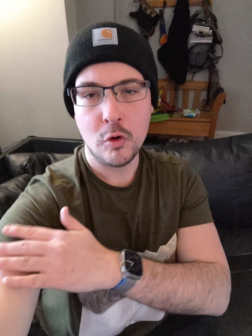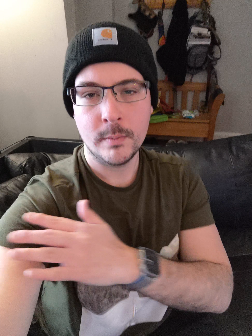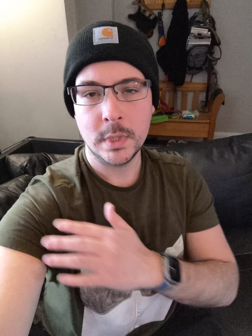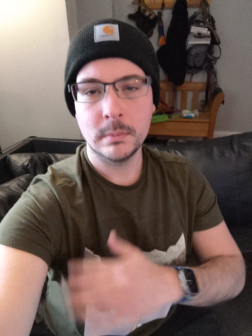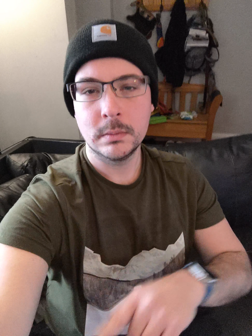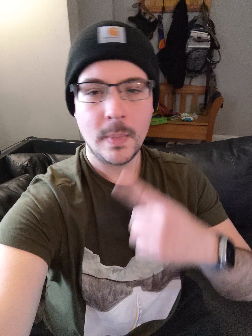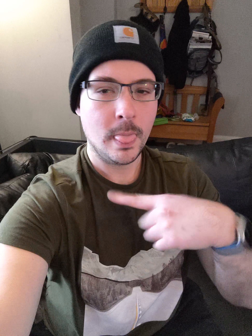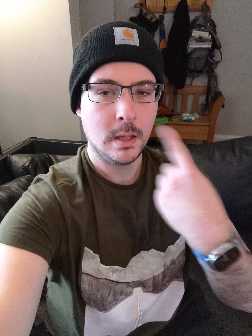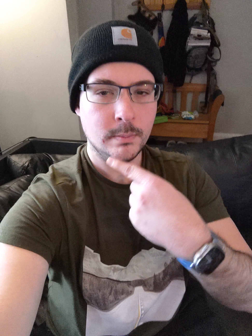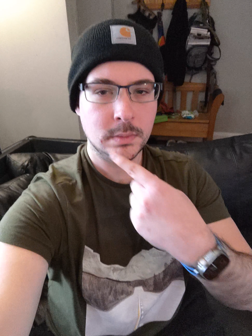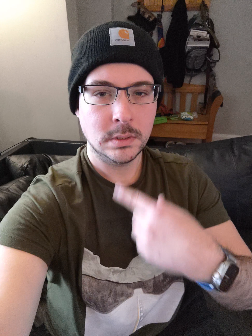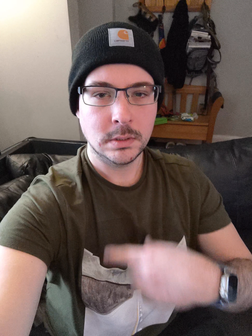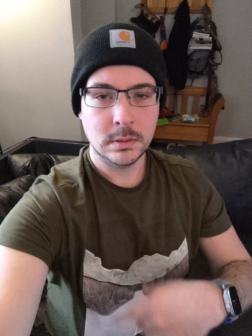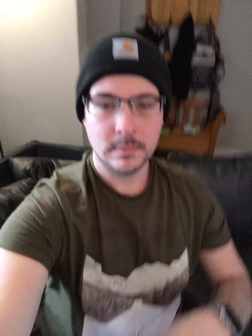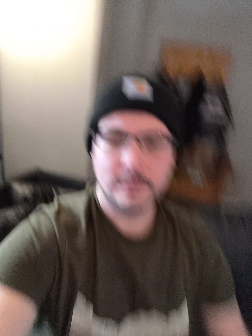lips